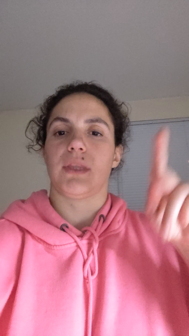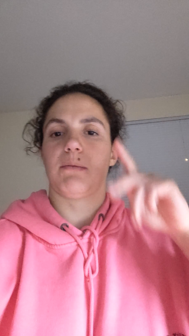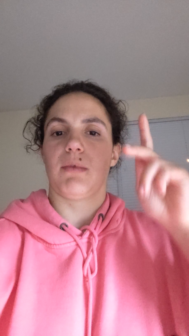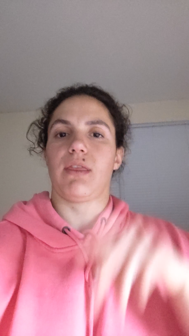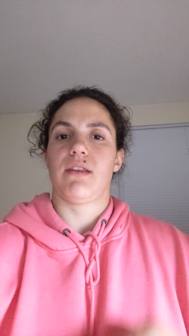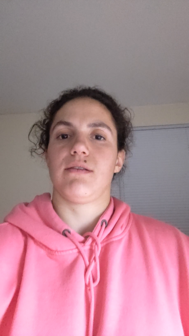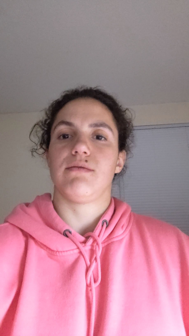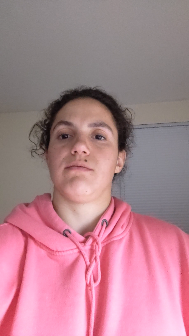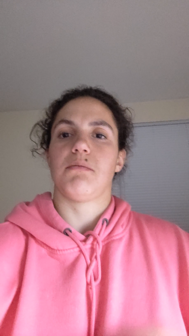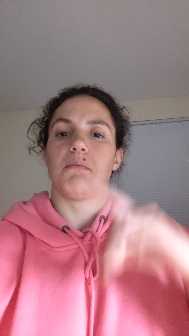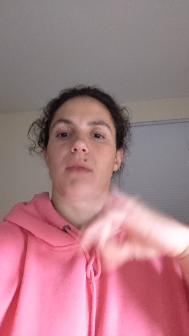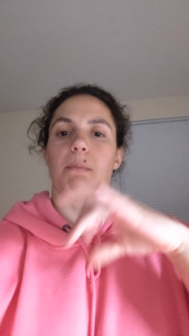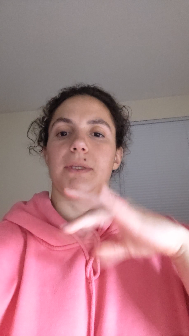pumpkin